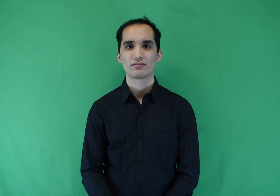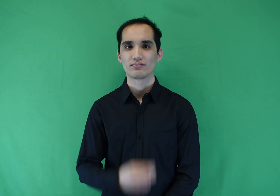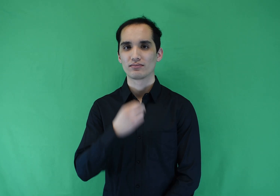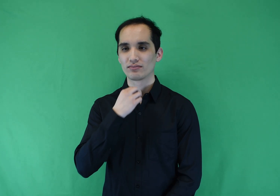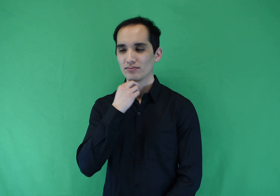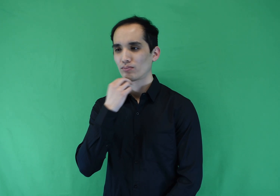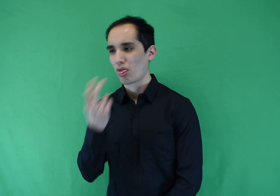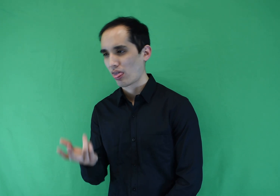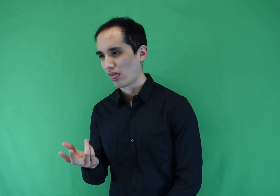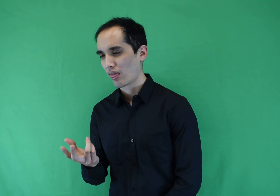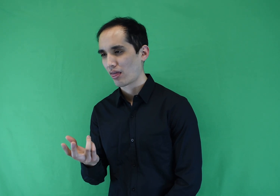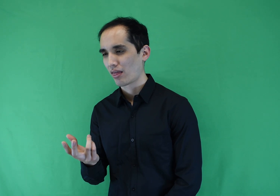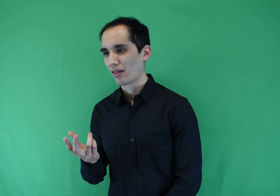vómito